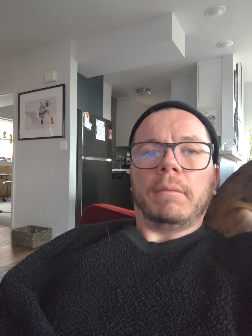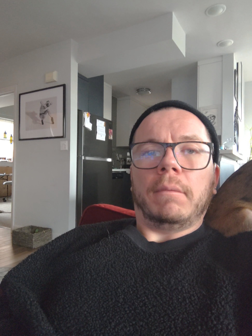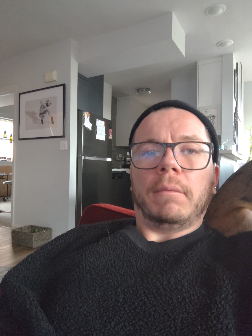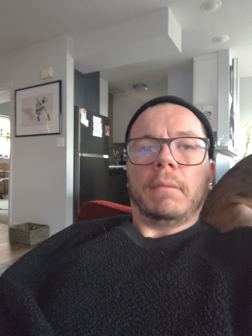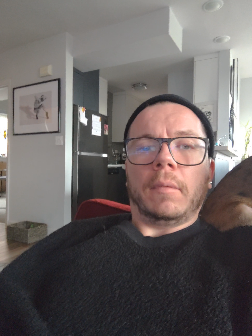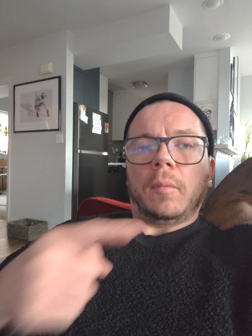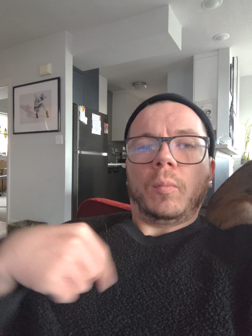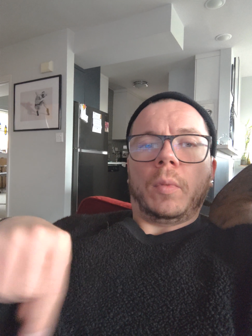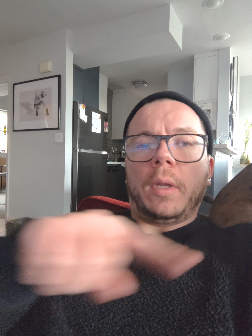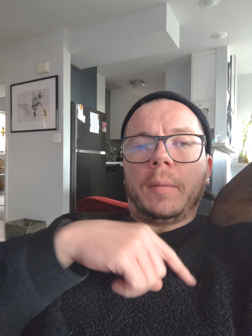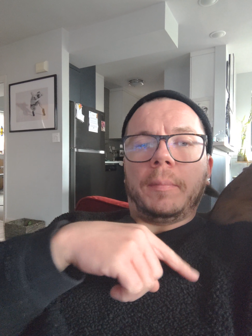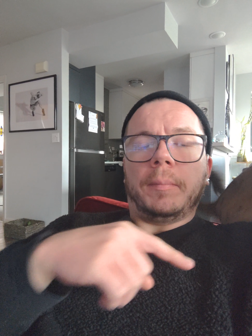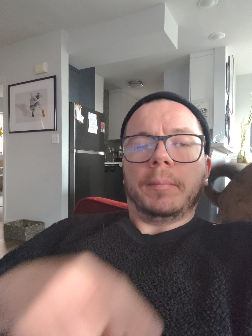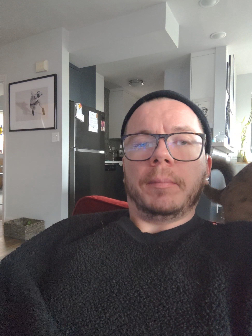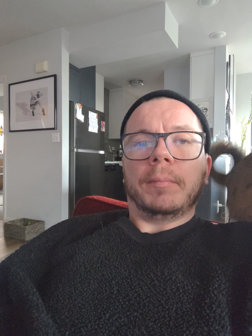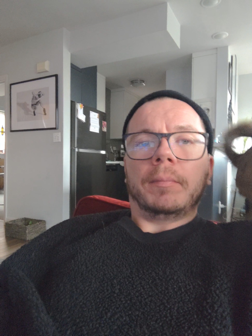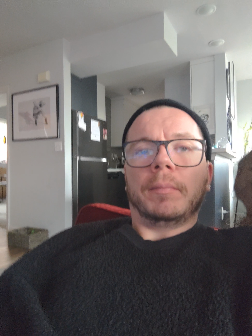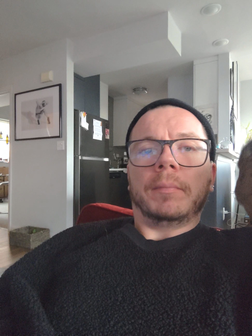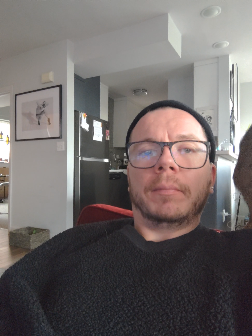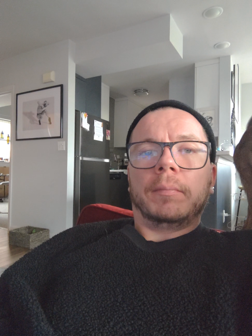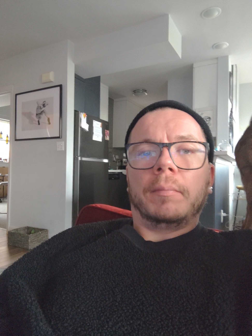we